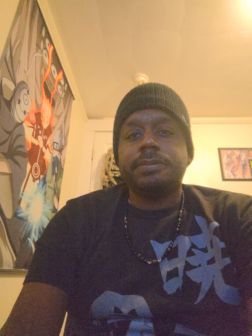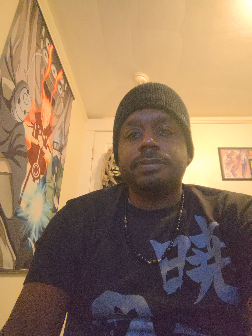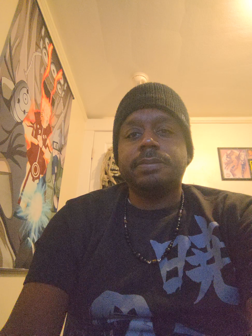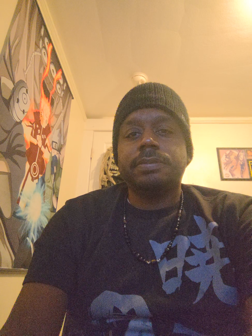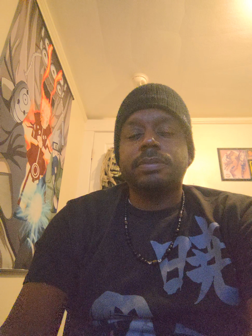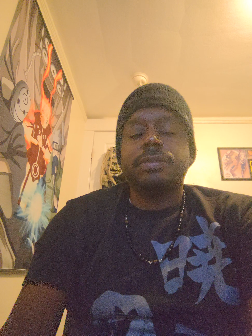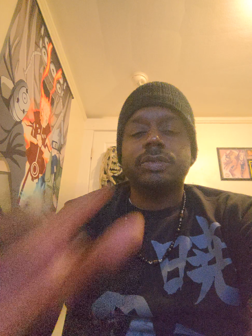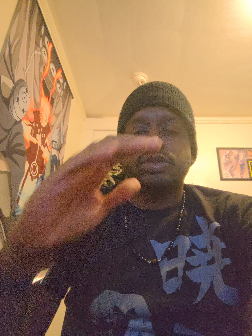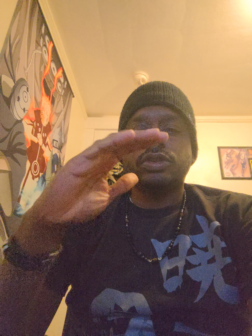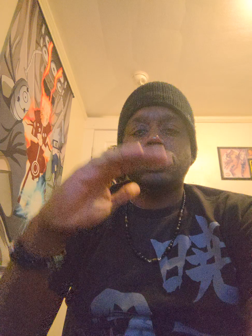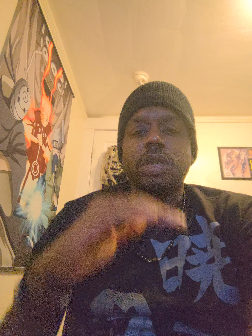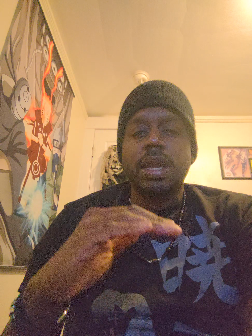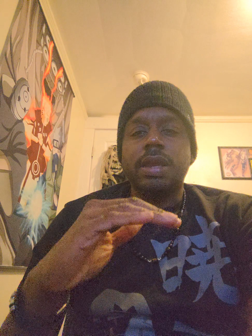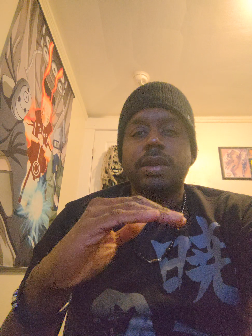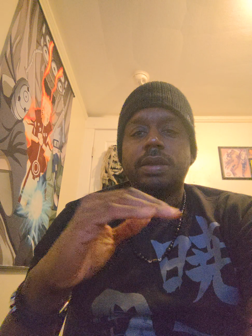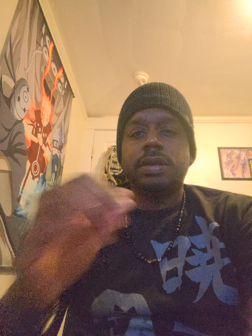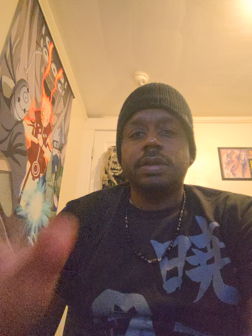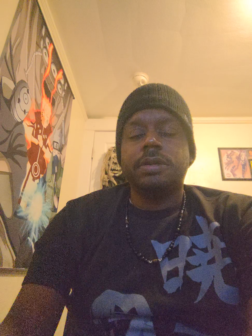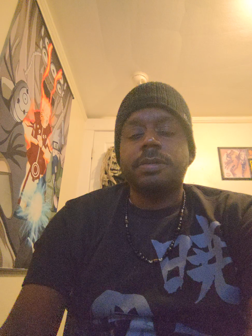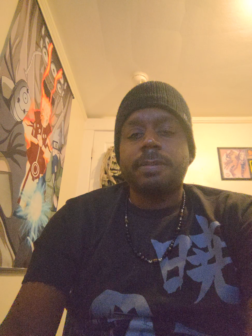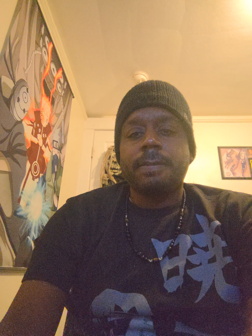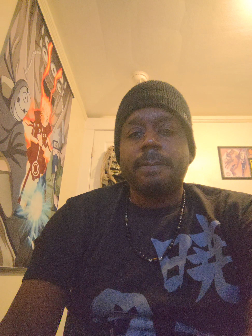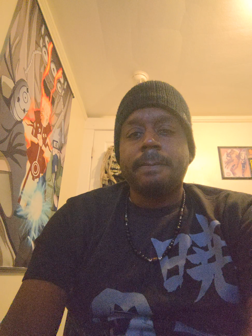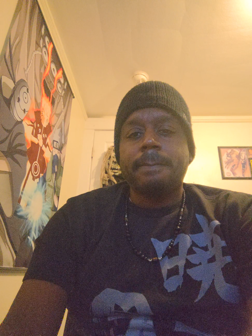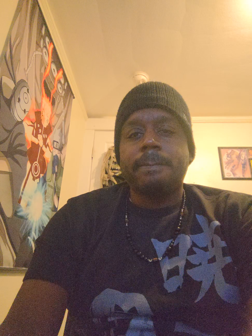child